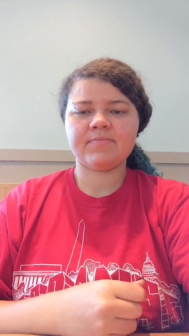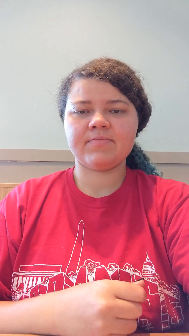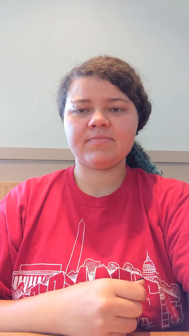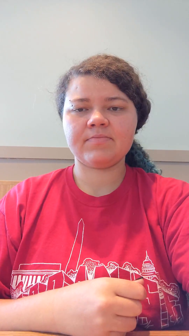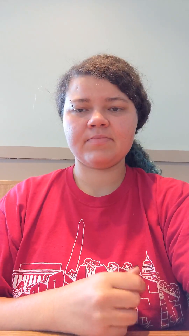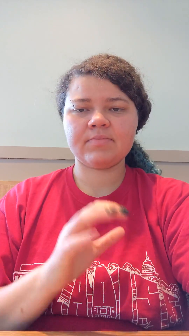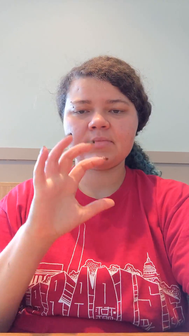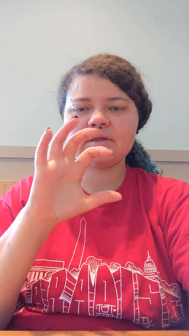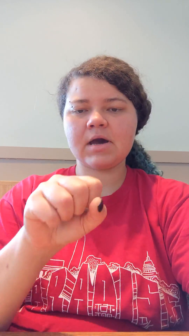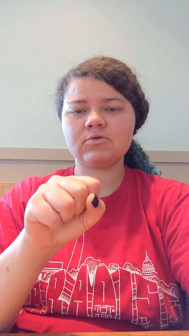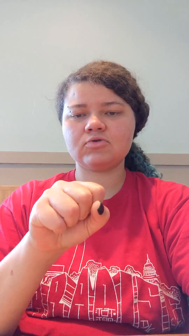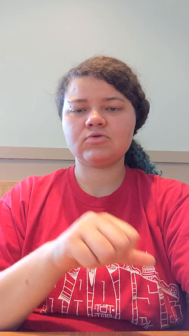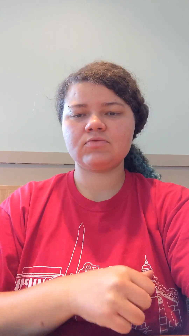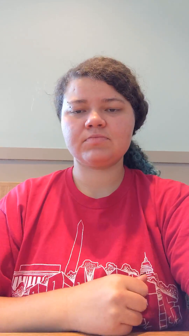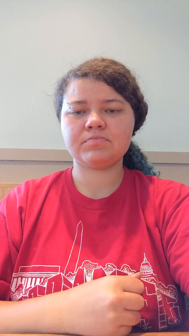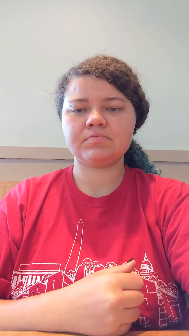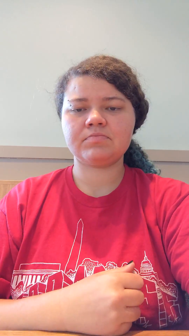catch